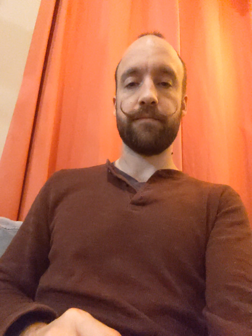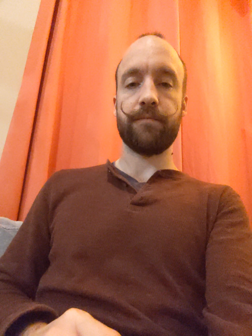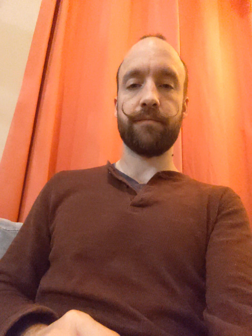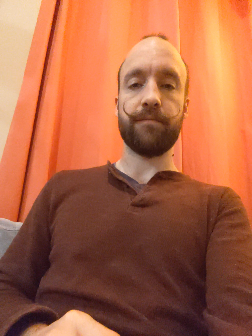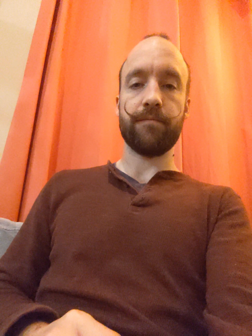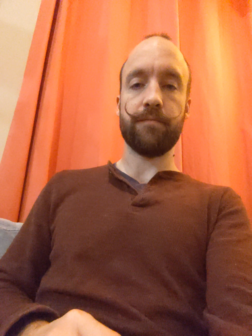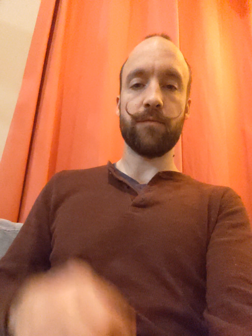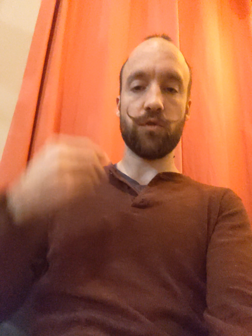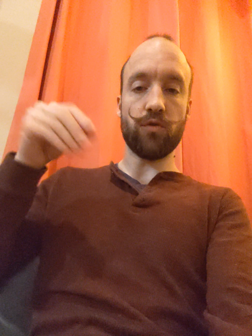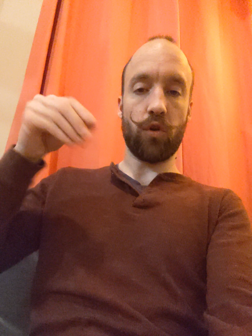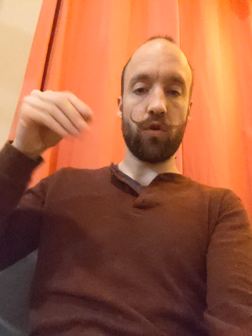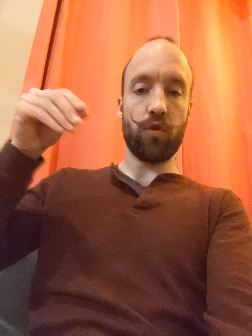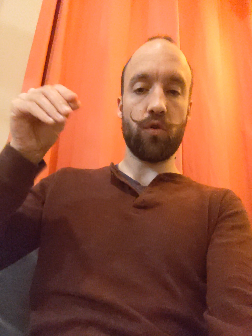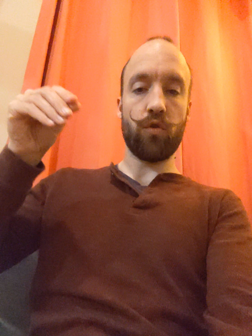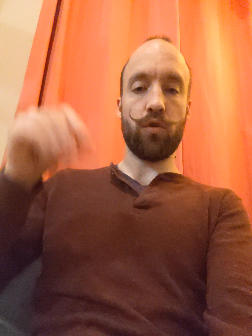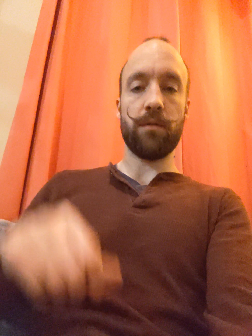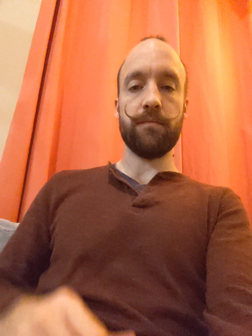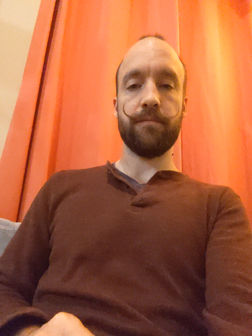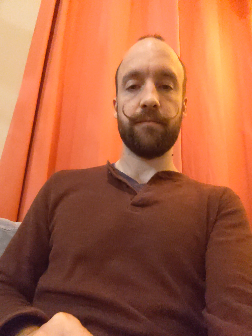store